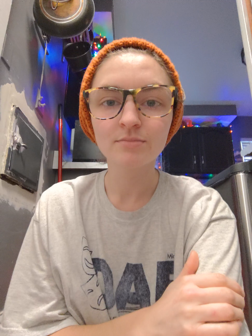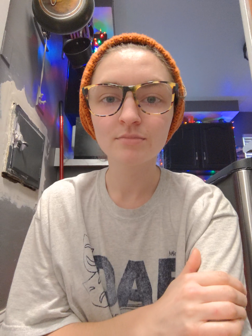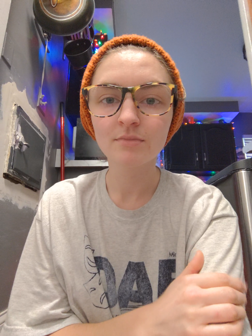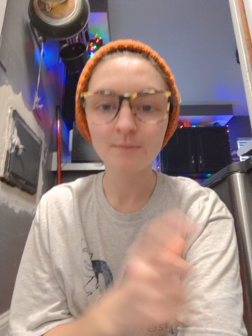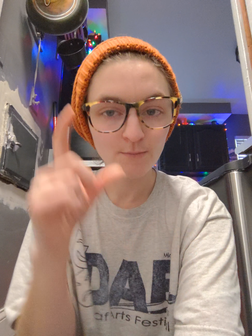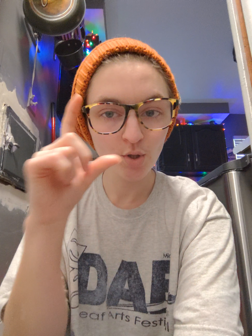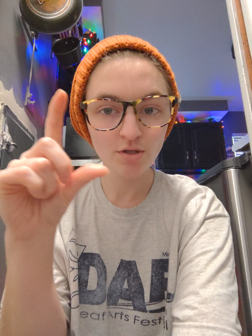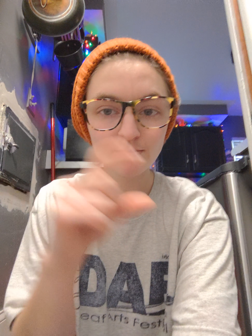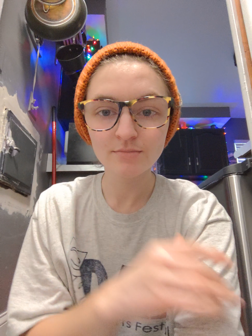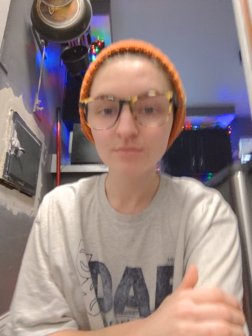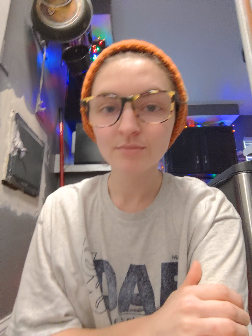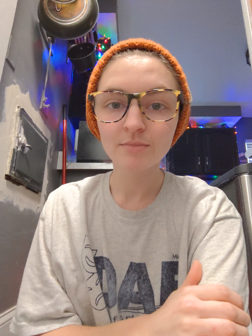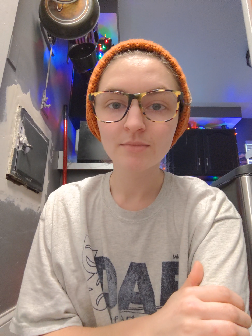moon